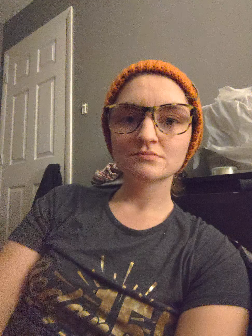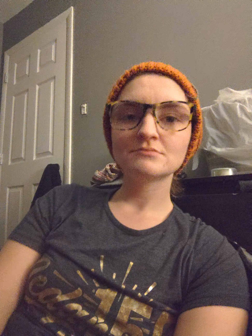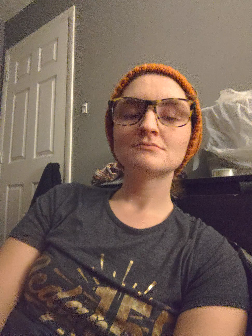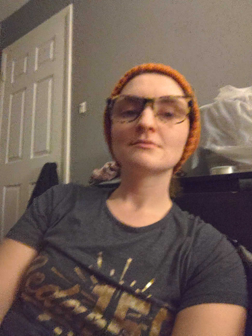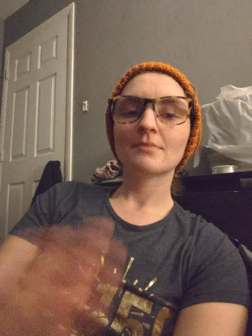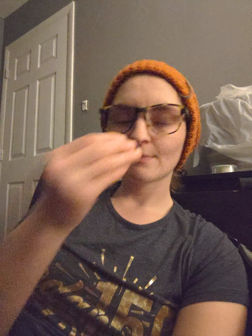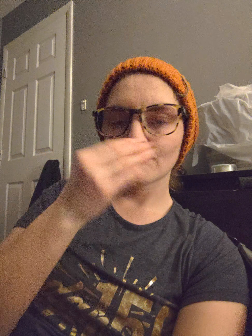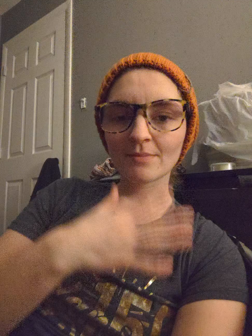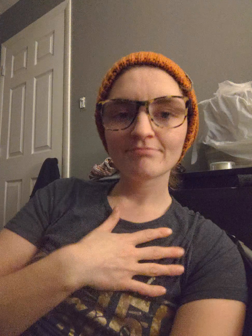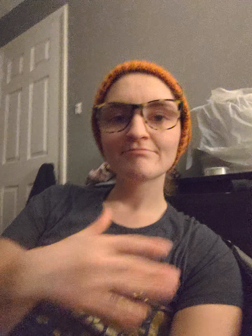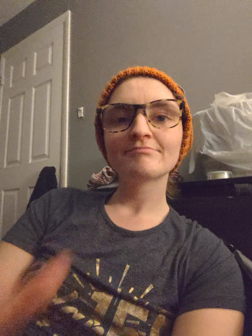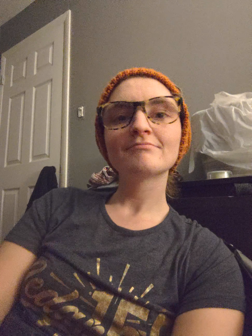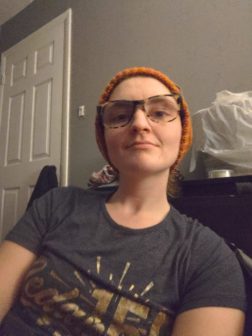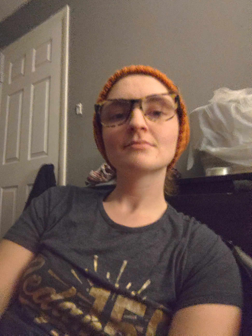pajamas